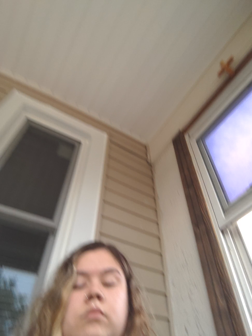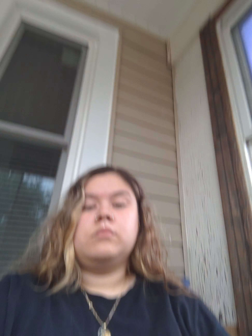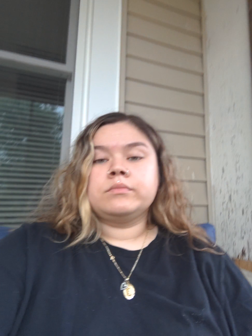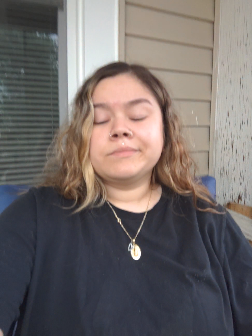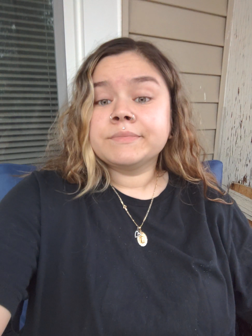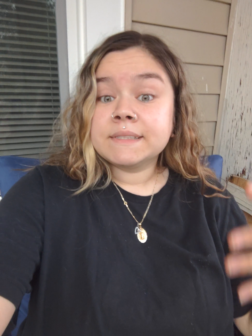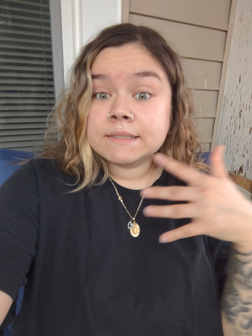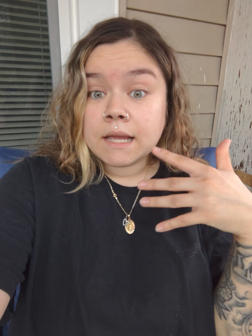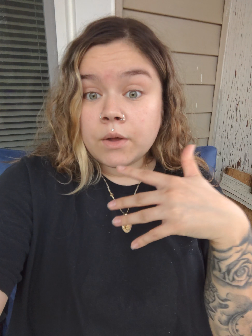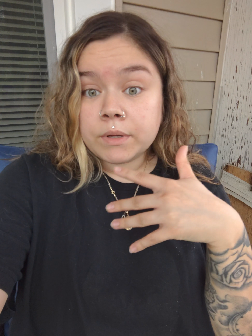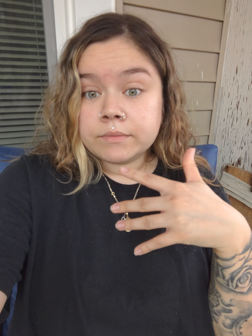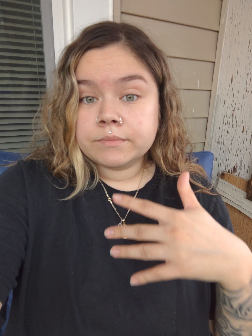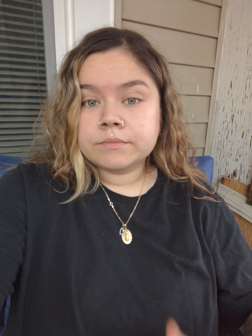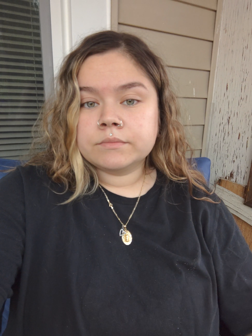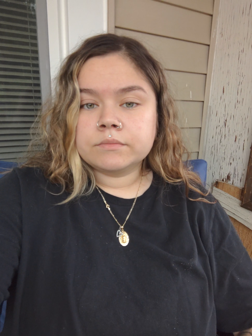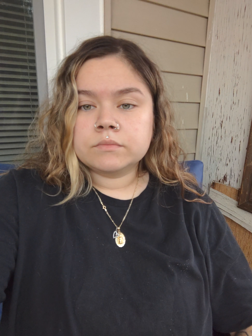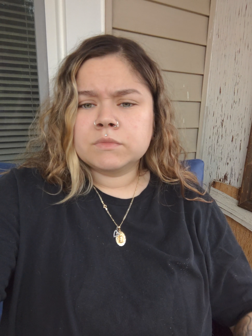scared